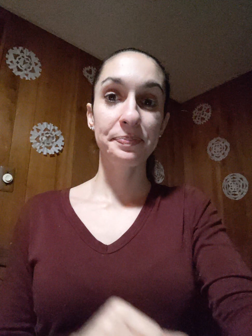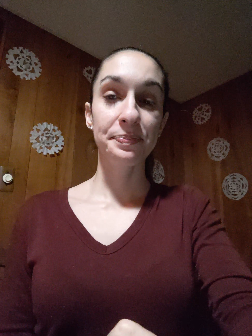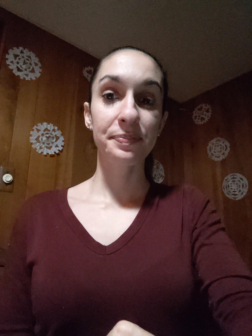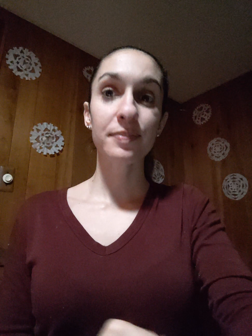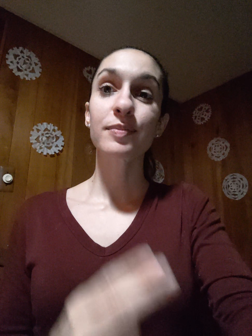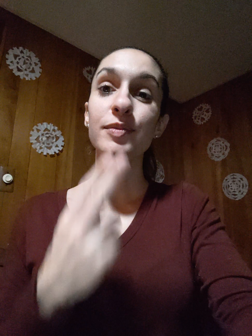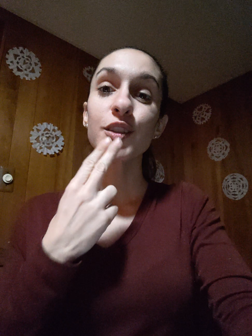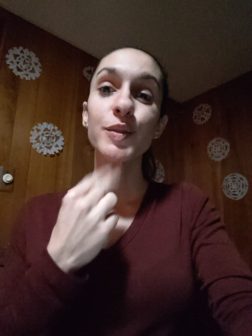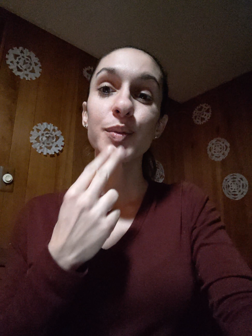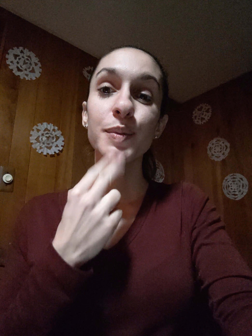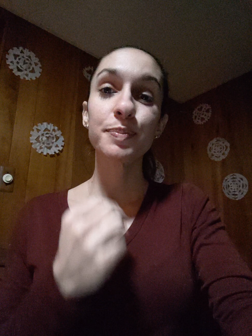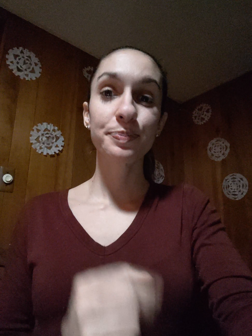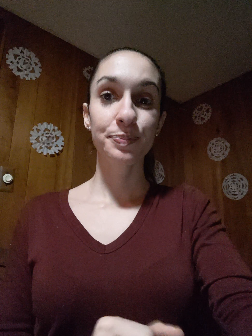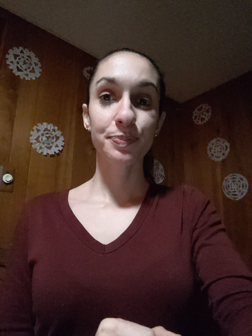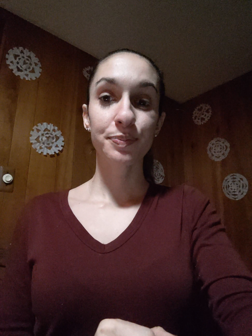cute